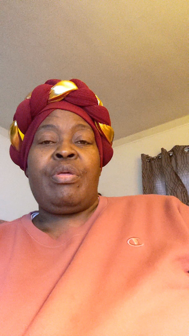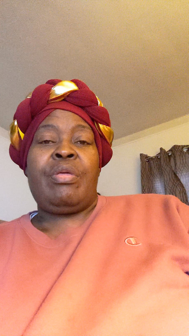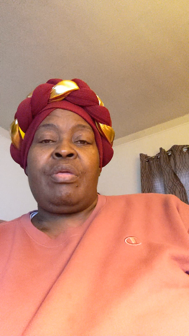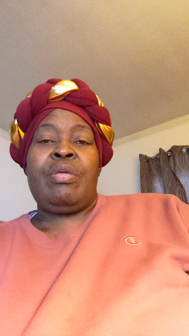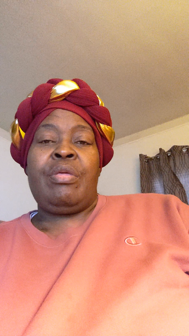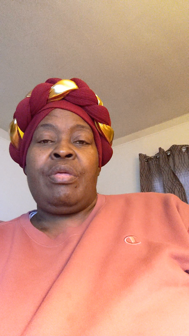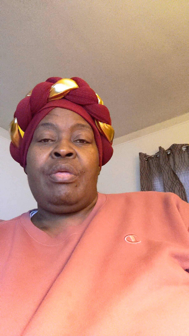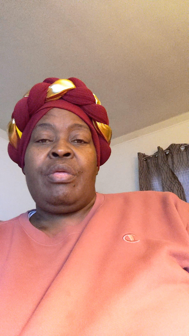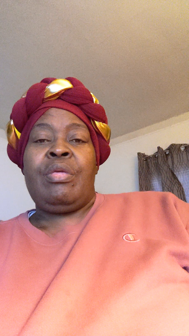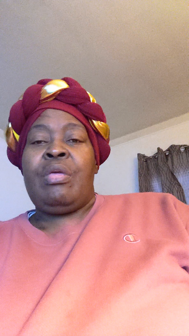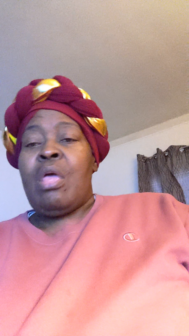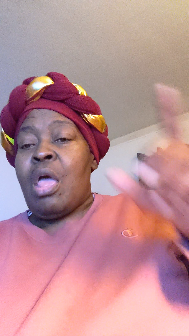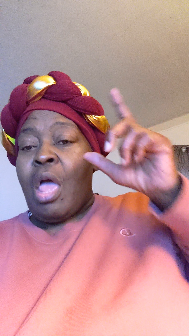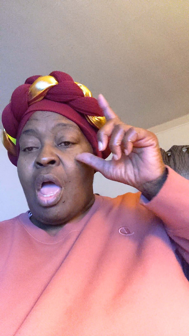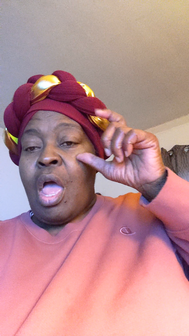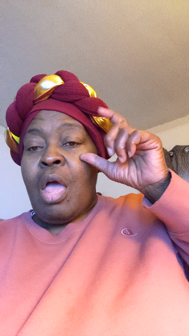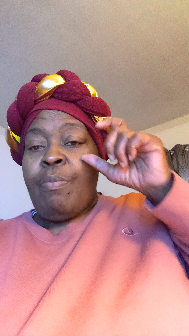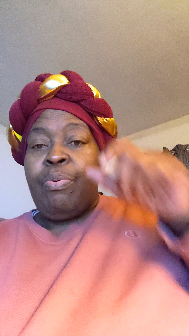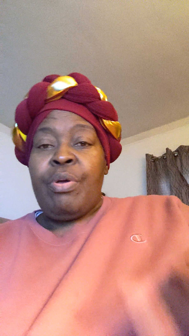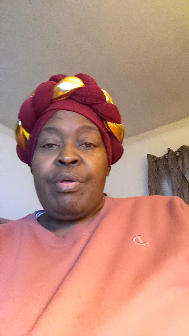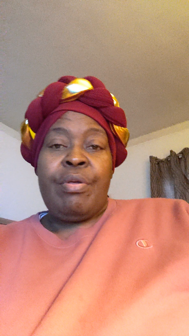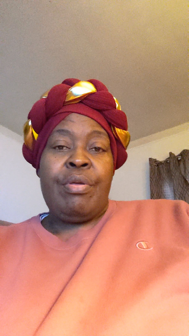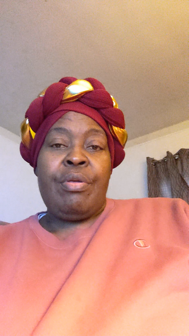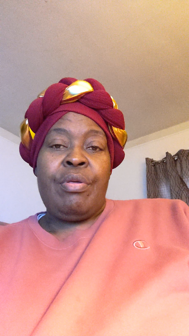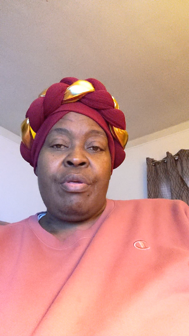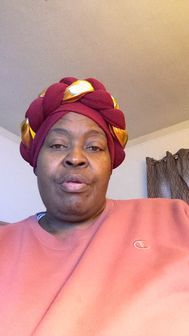camera